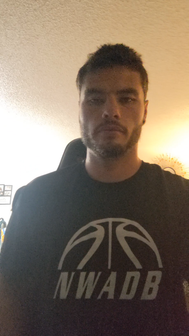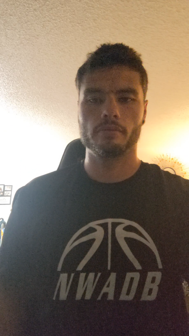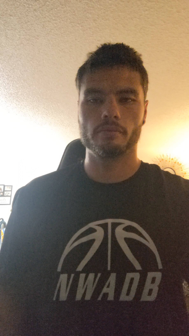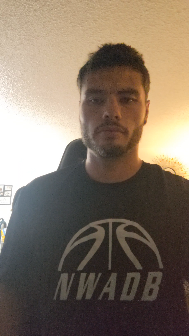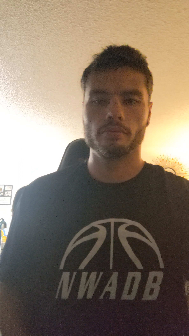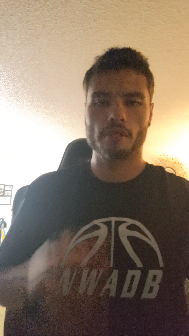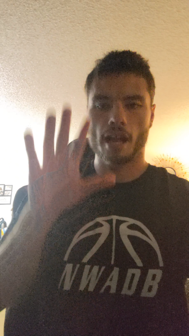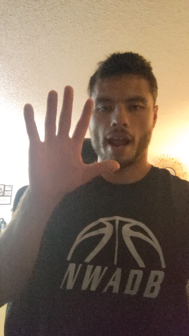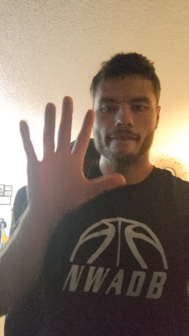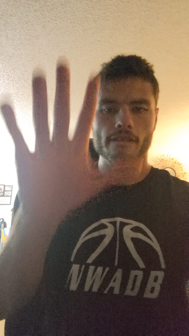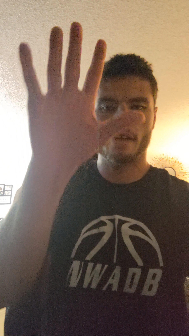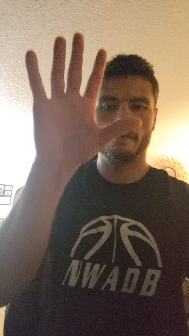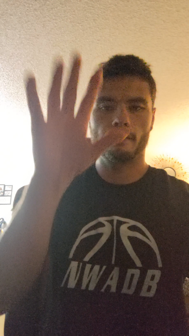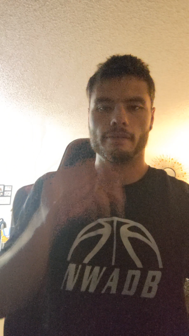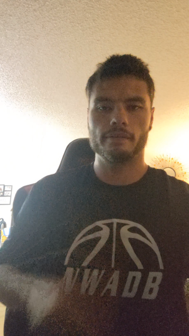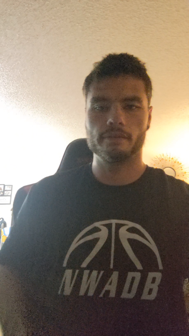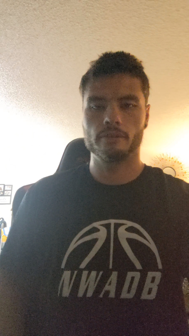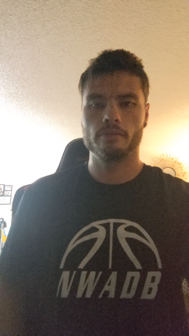give me five